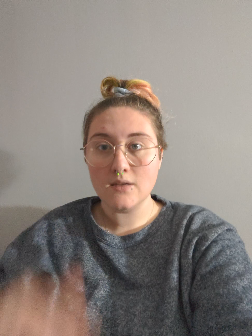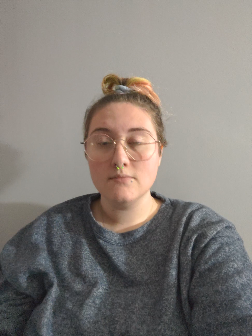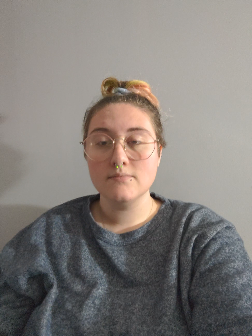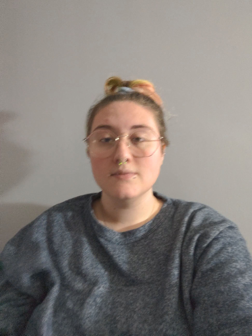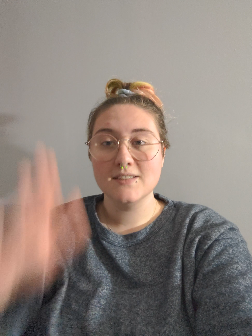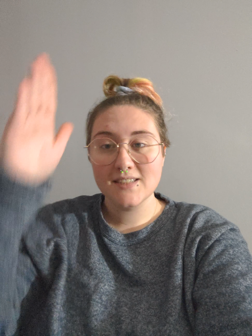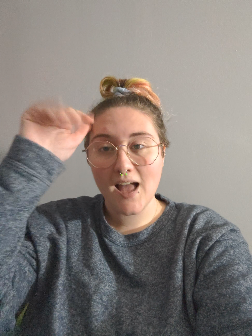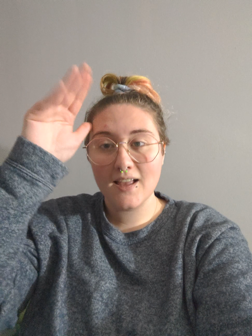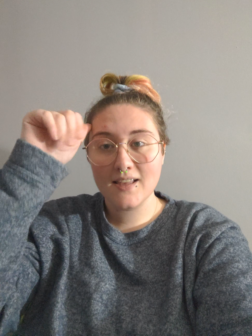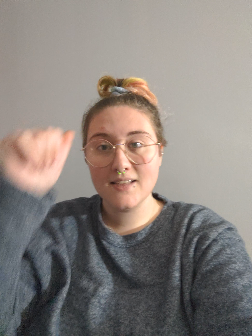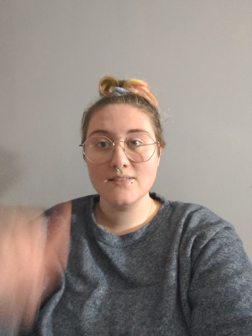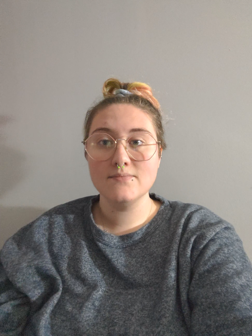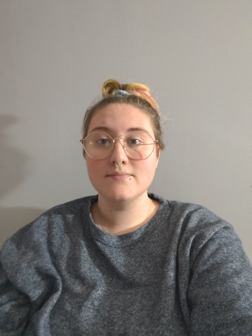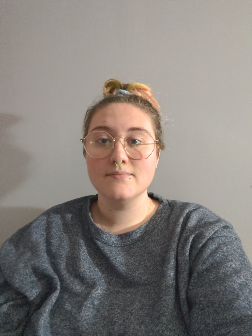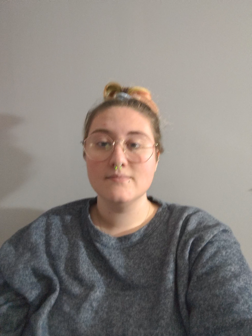donkey